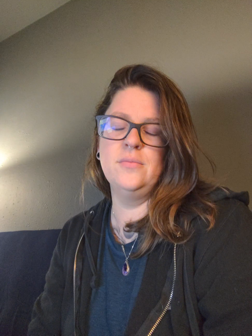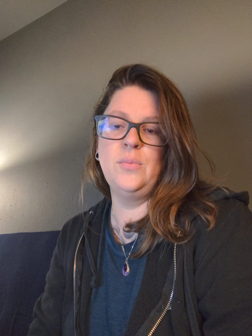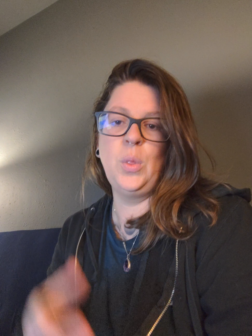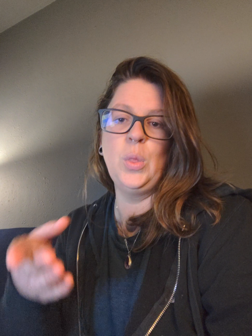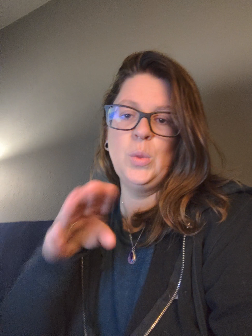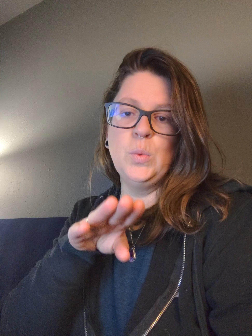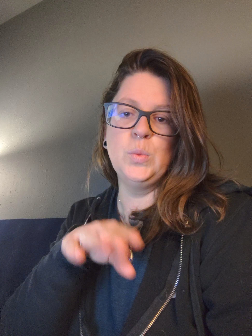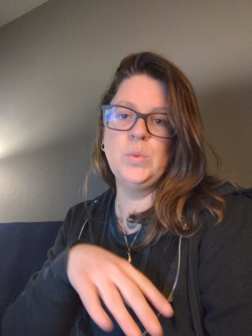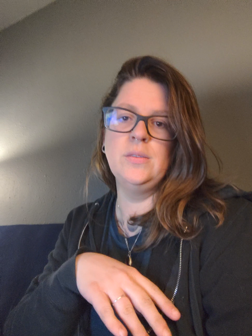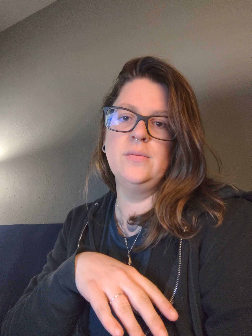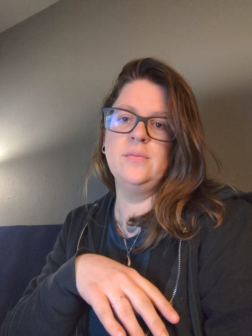close